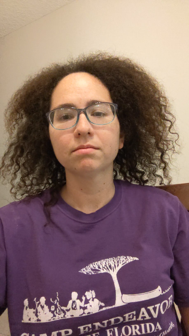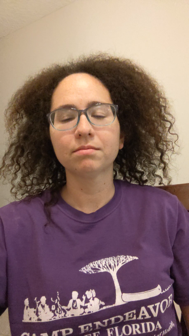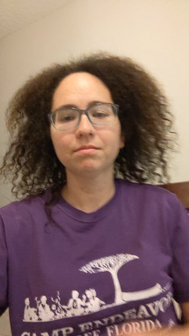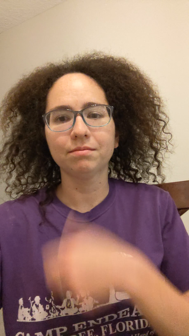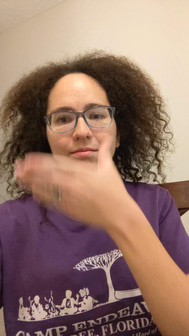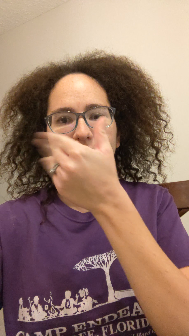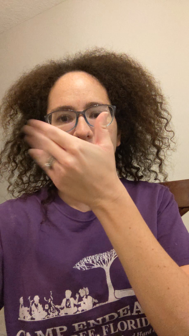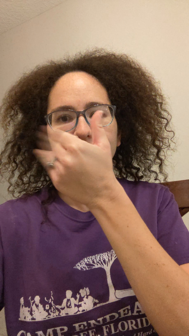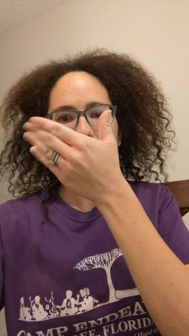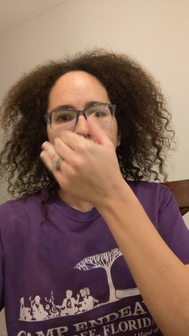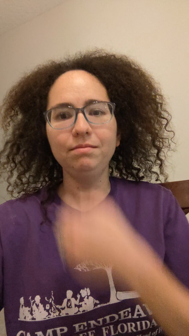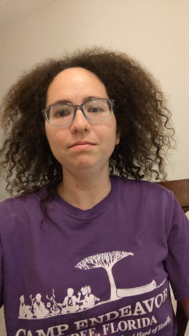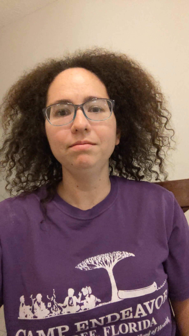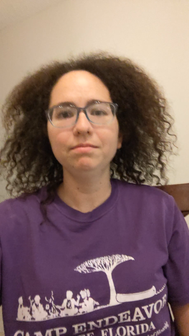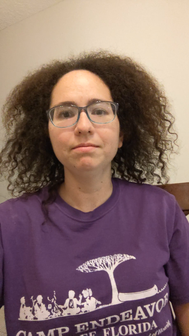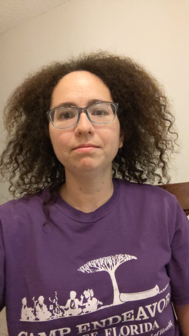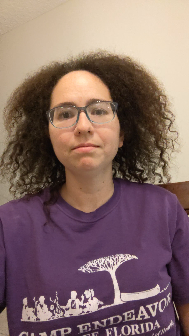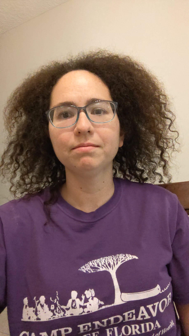butterfly